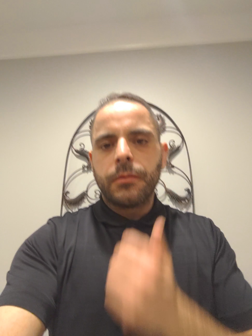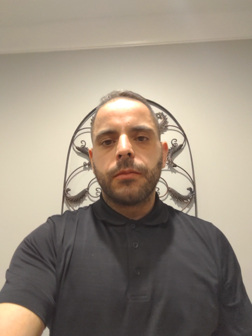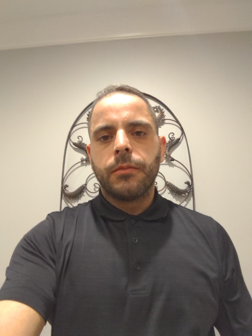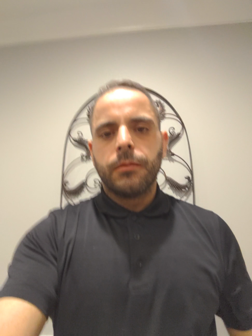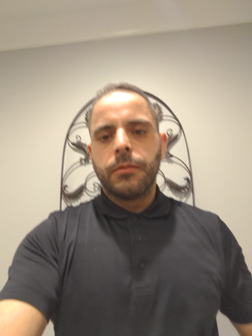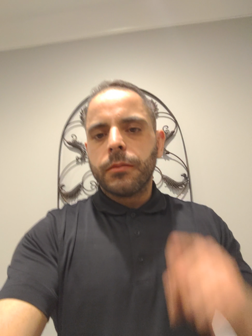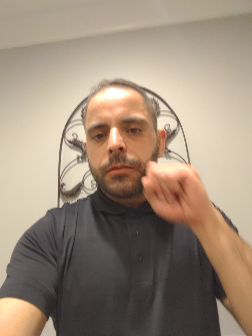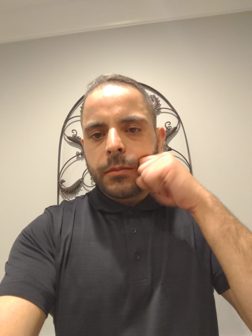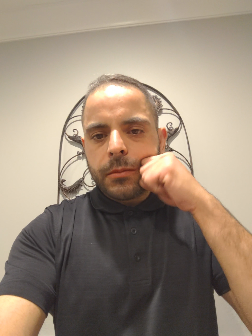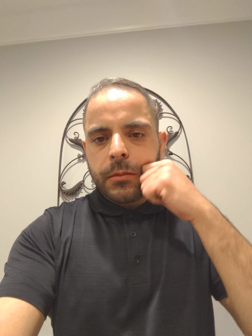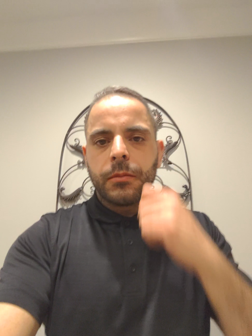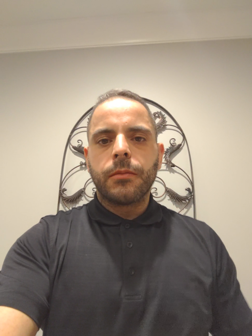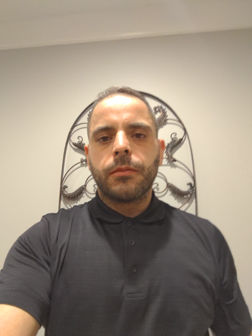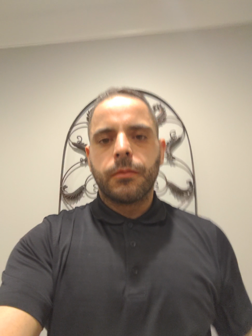apple